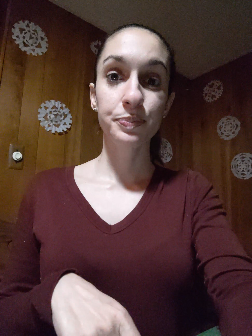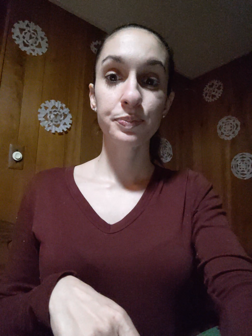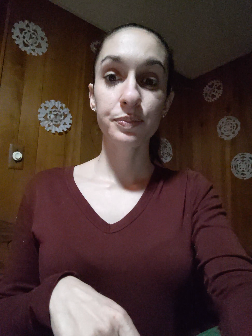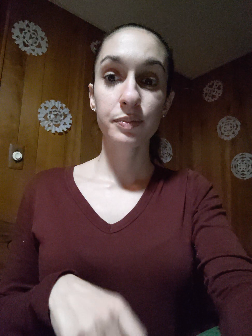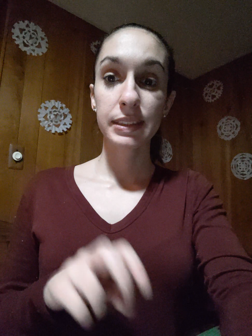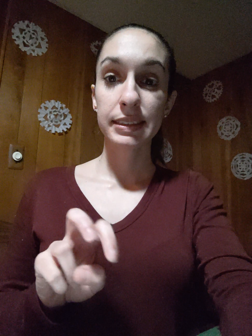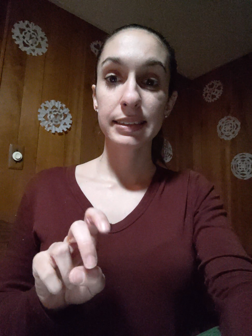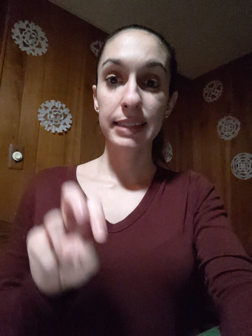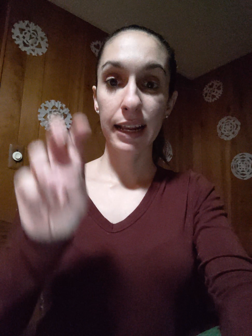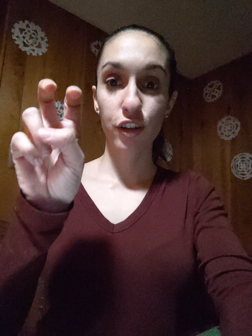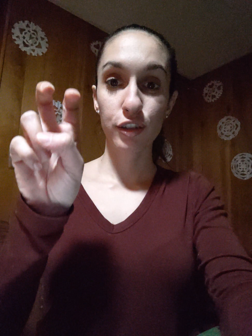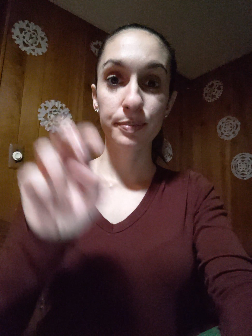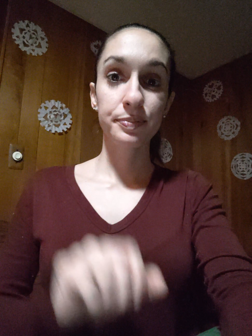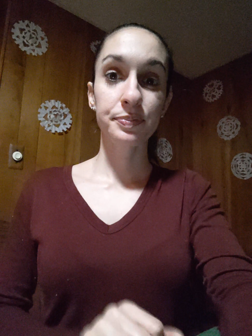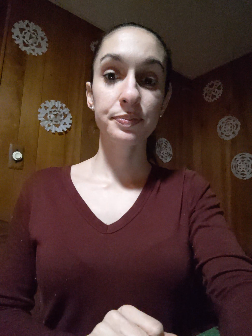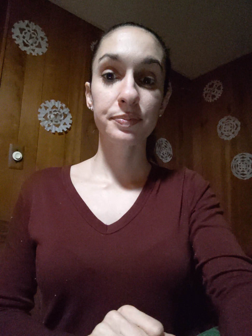stairs